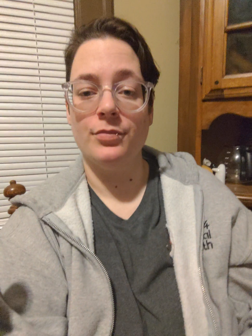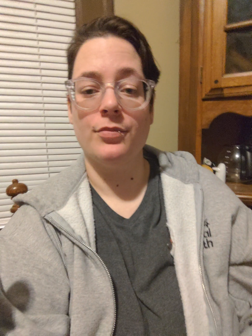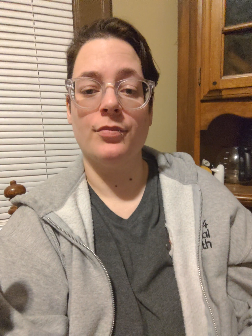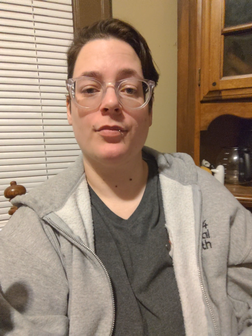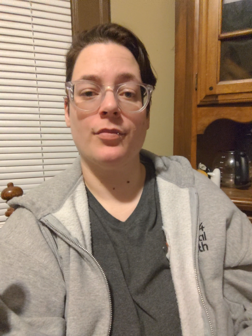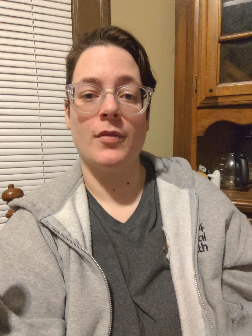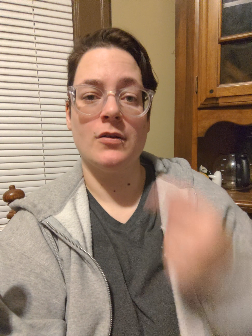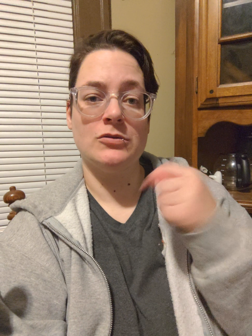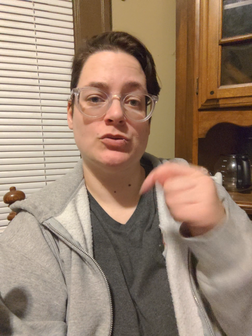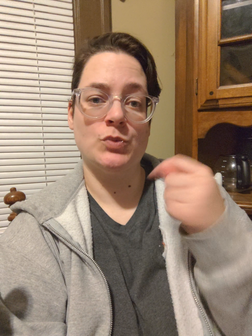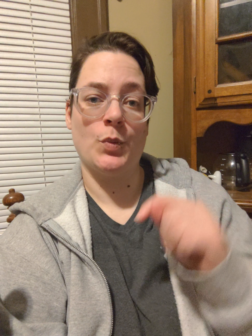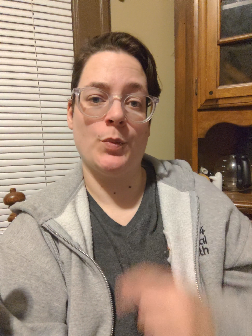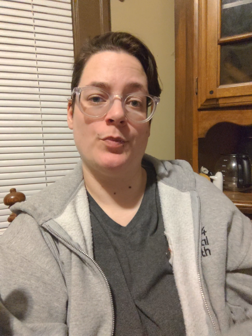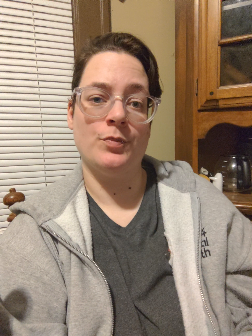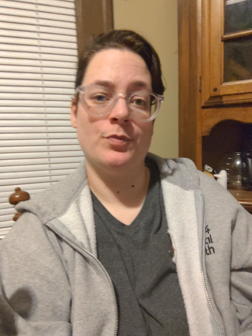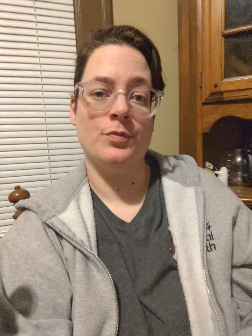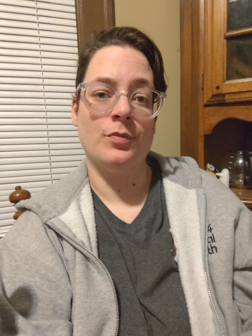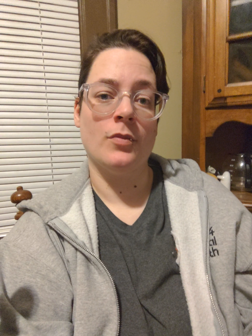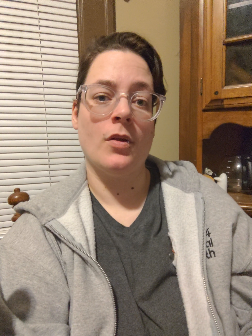toy